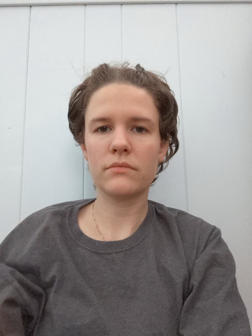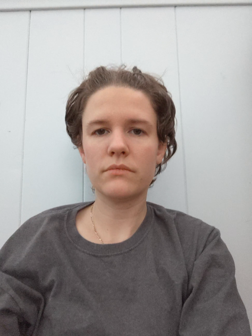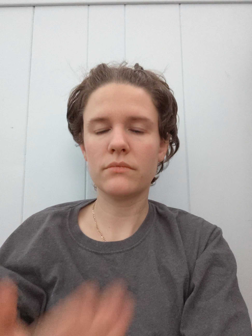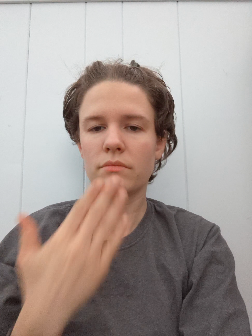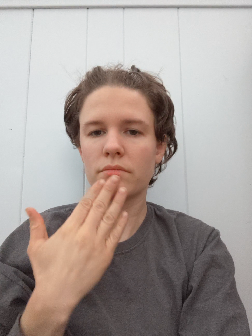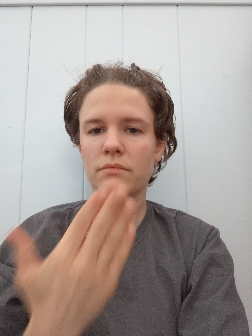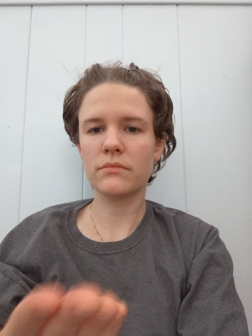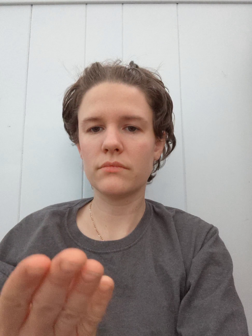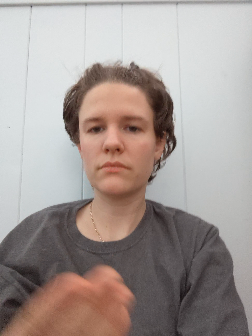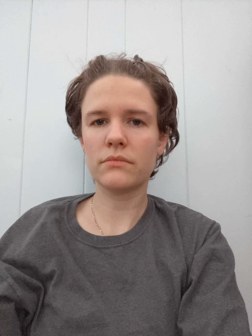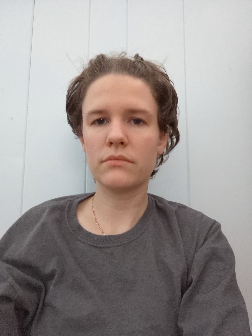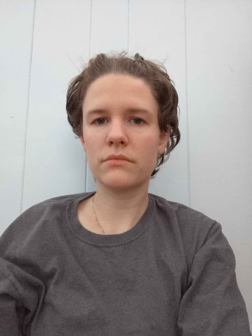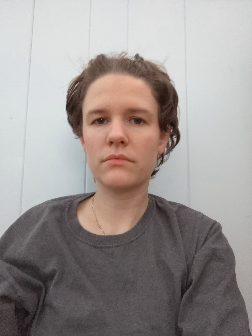thank you